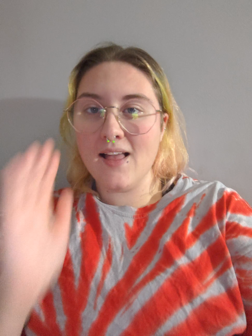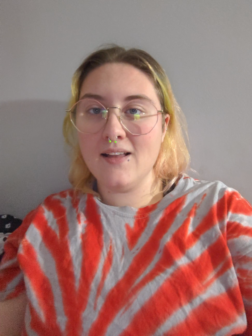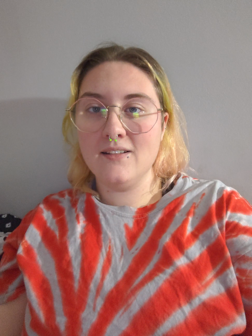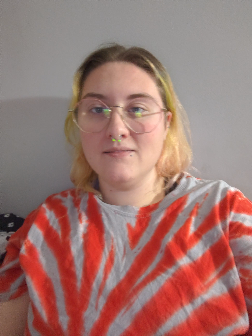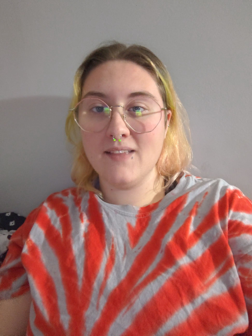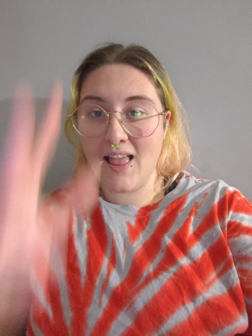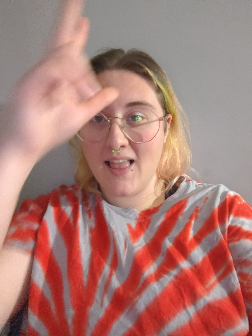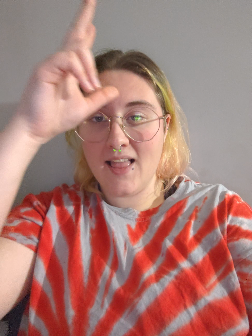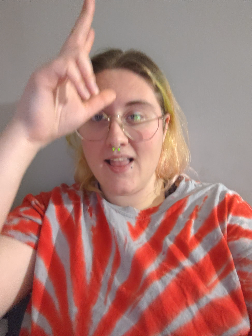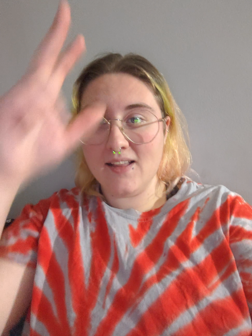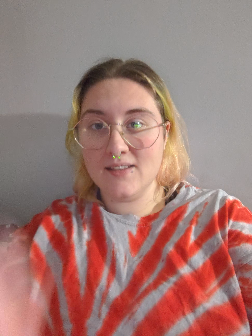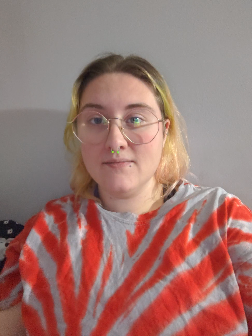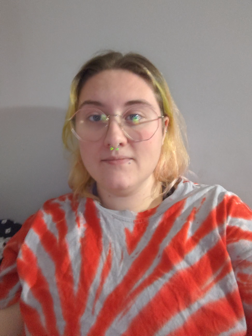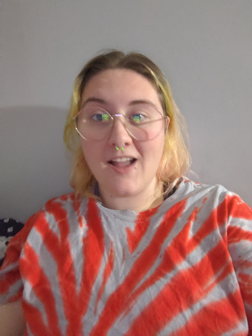hen